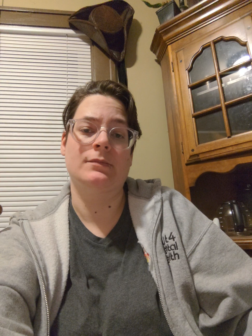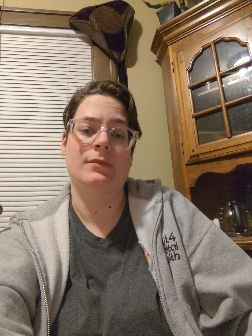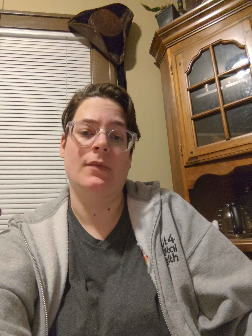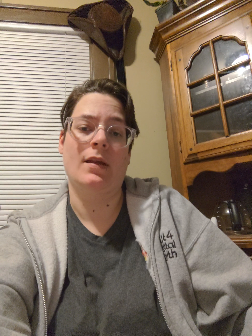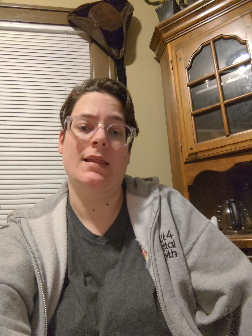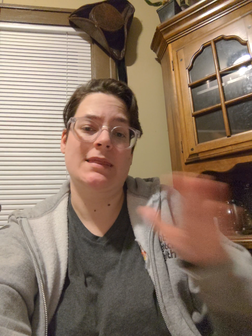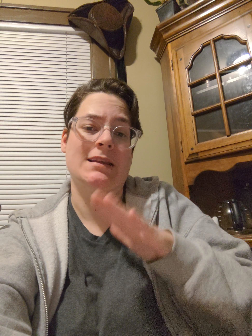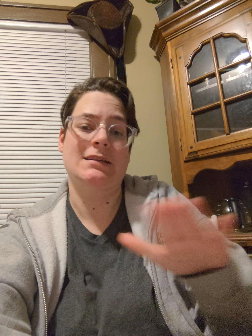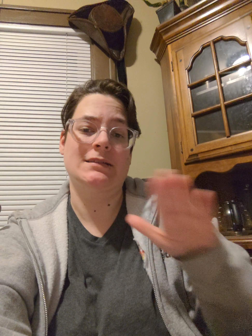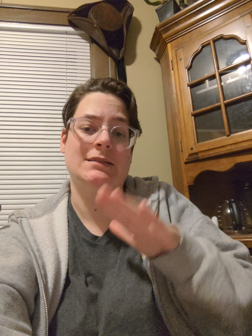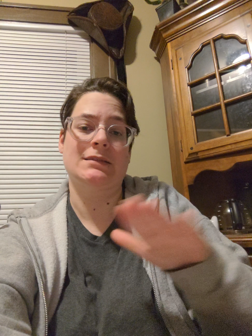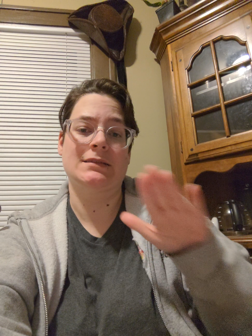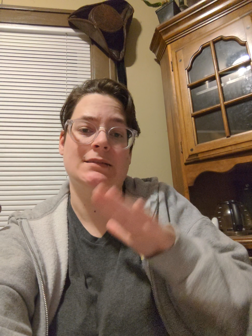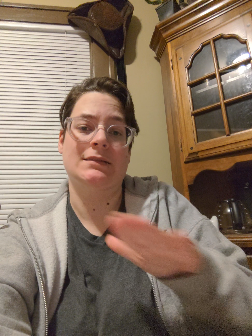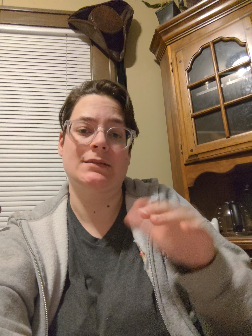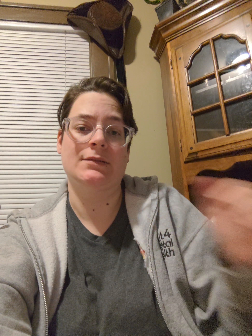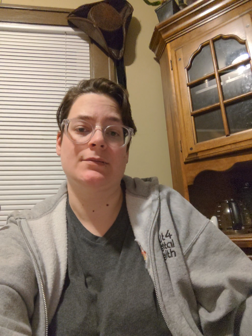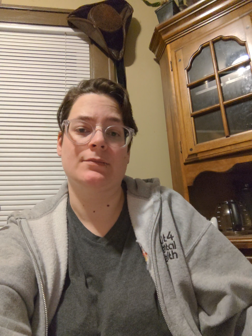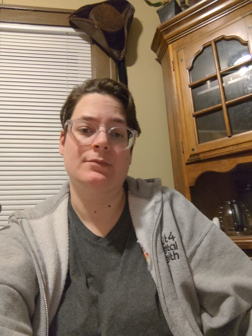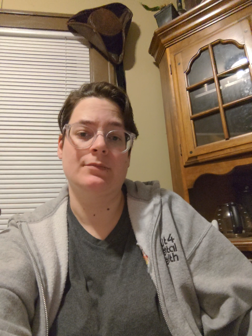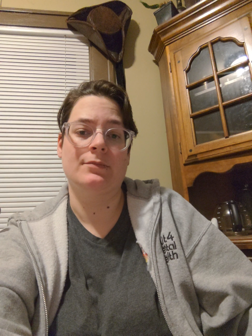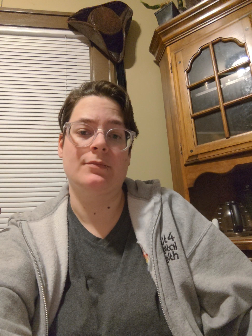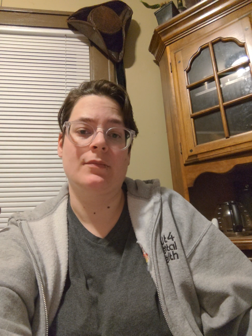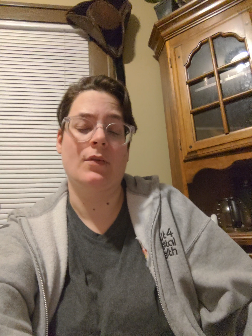clean